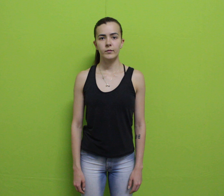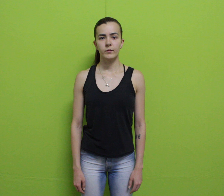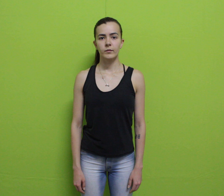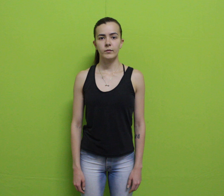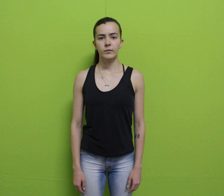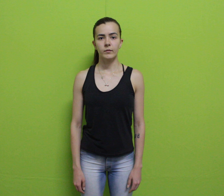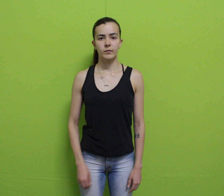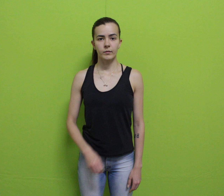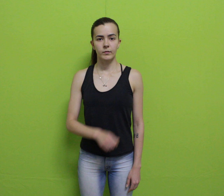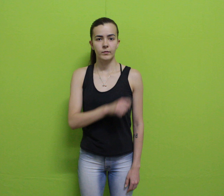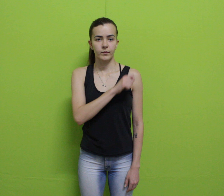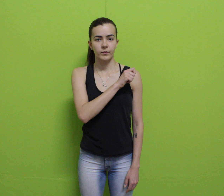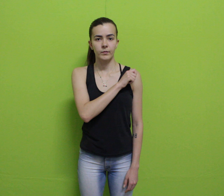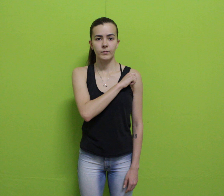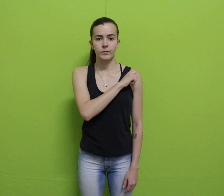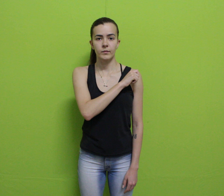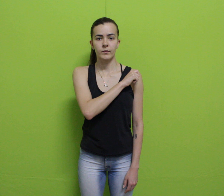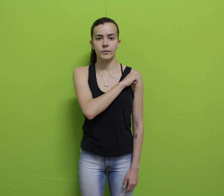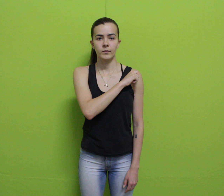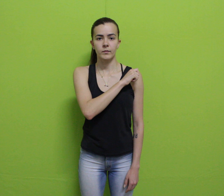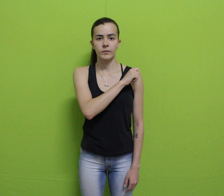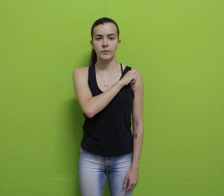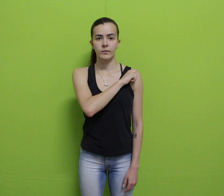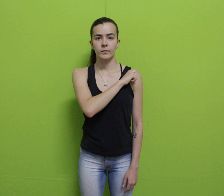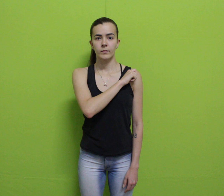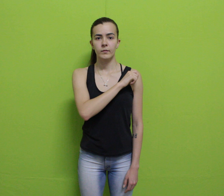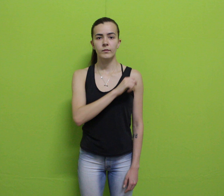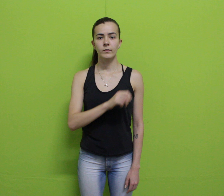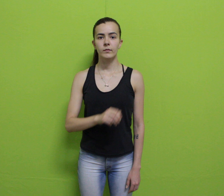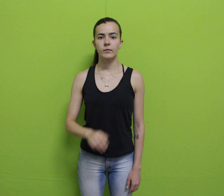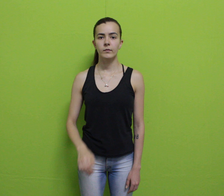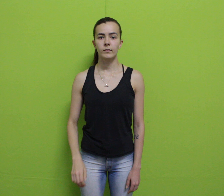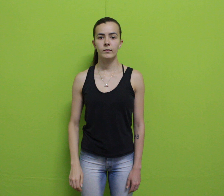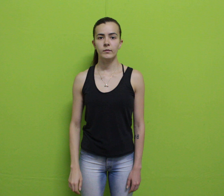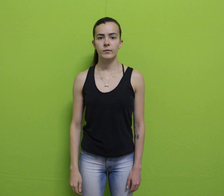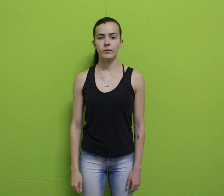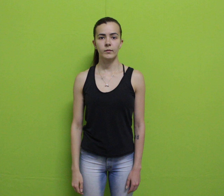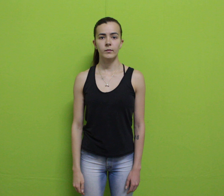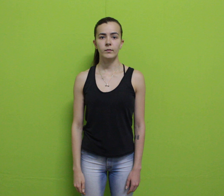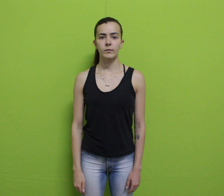aluno